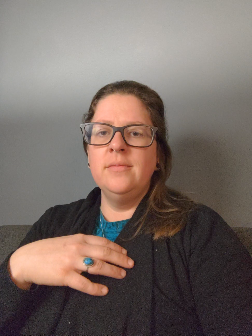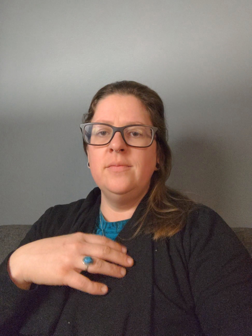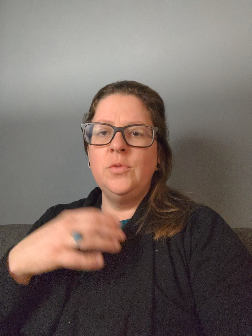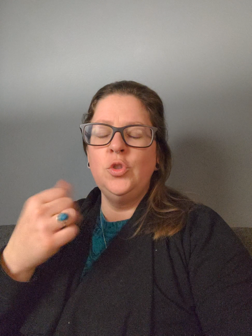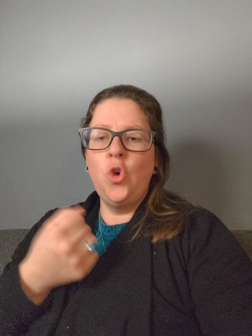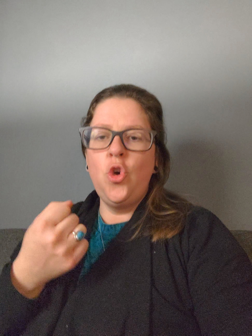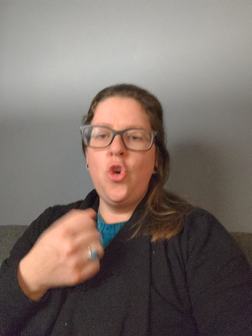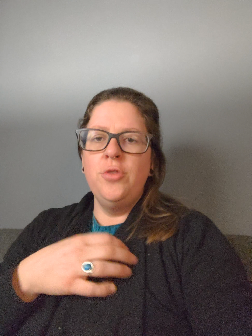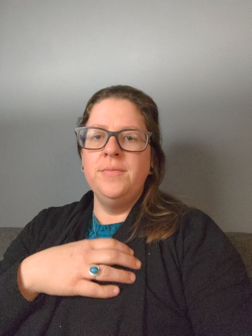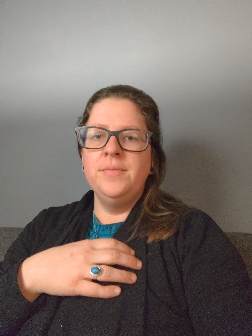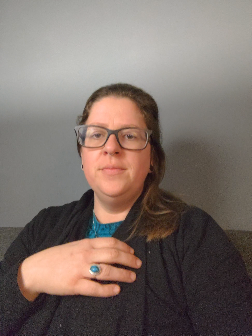car